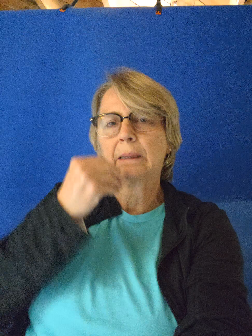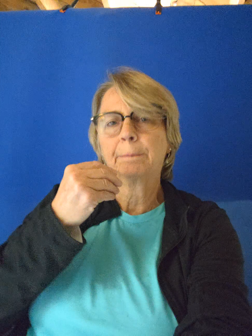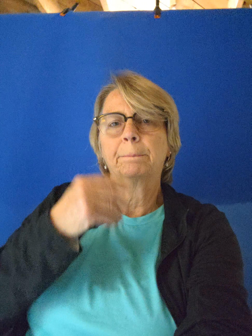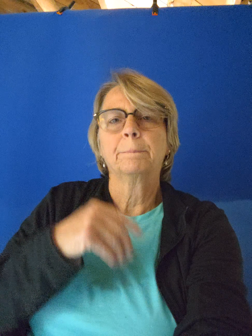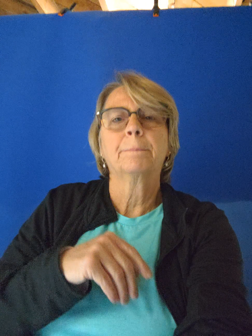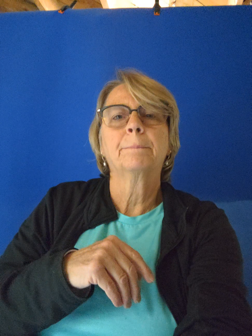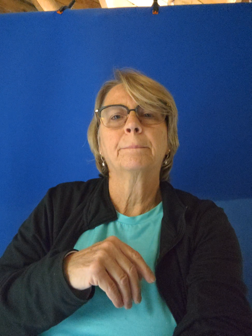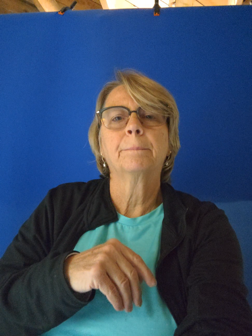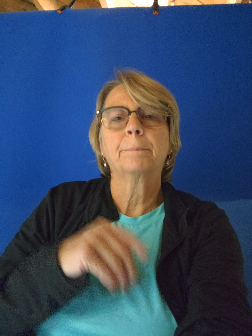sleep